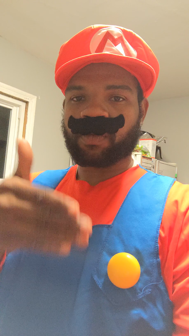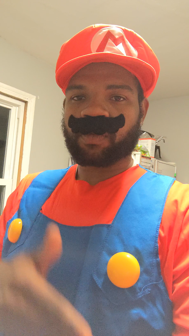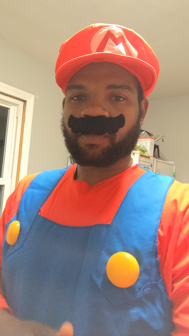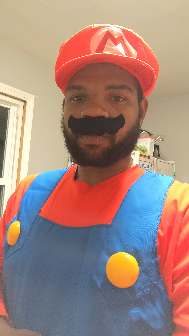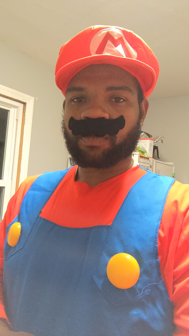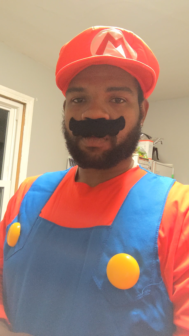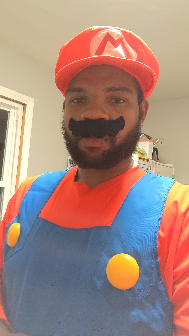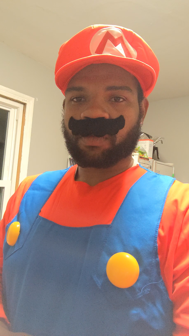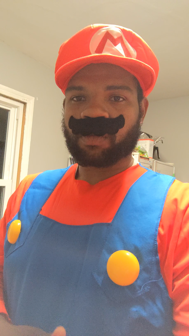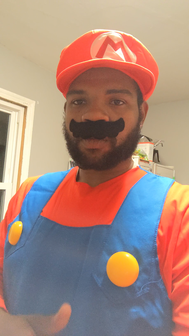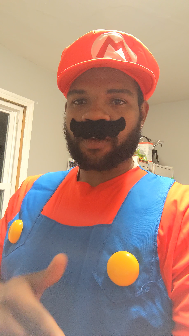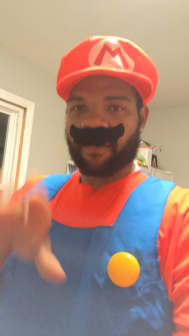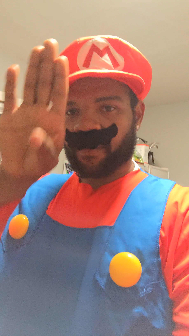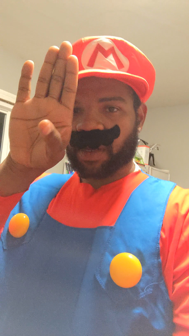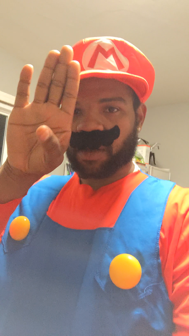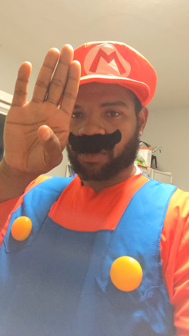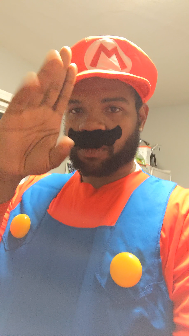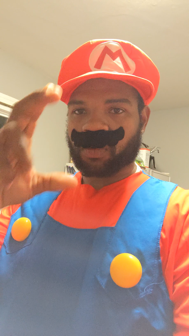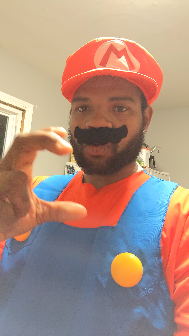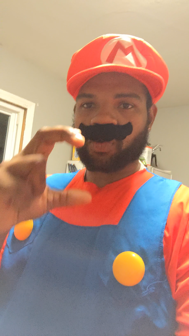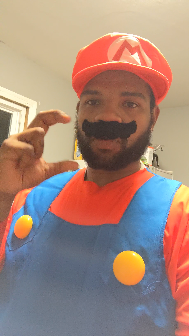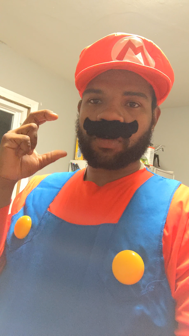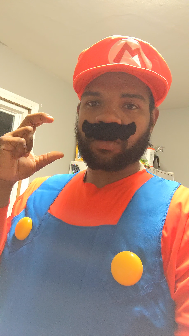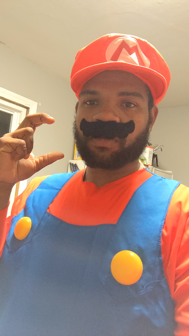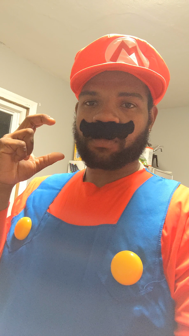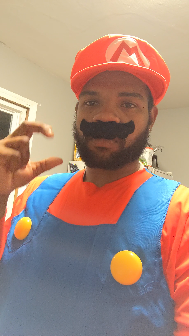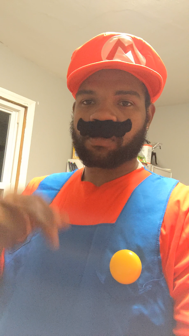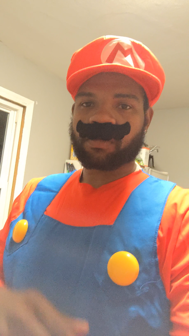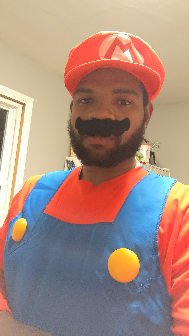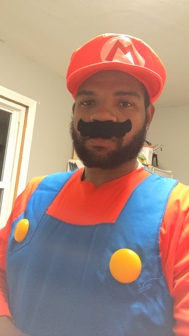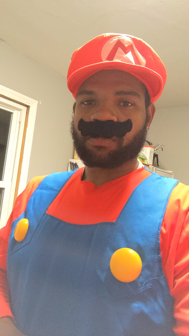fire truck